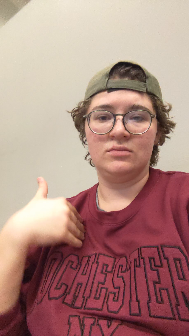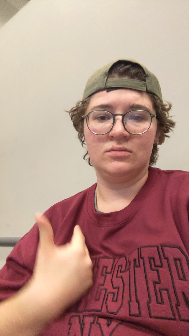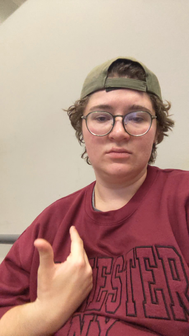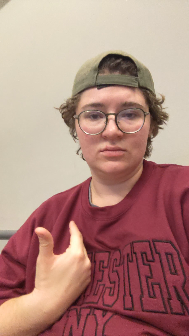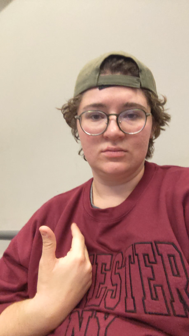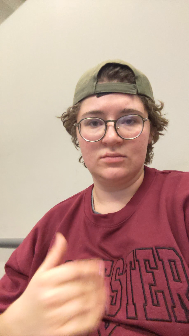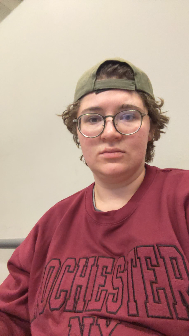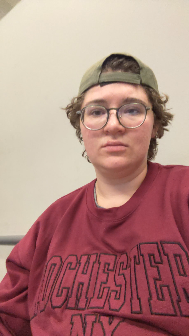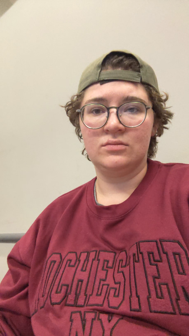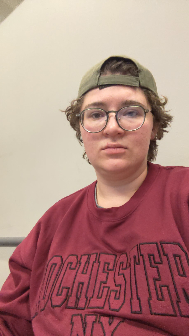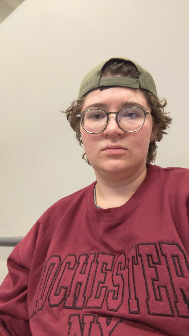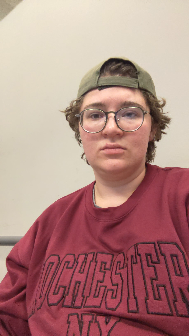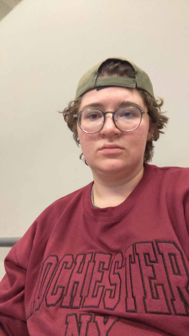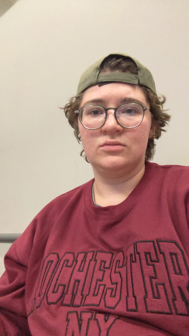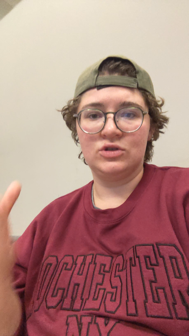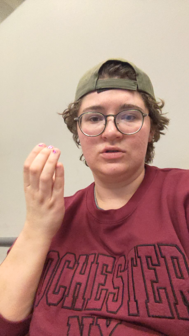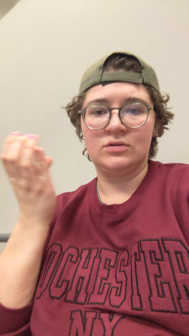shake